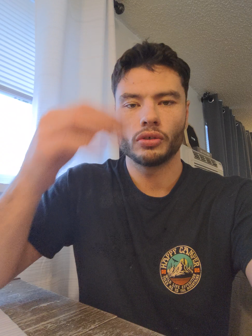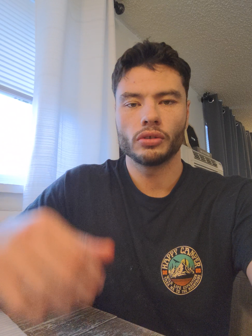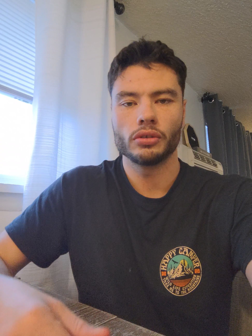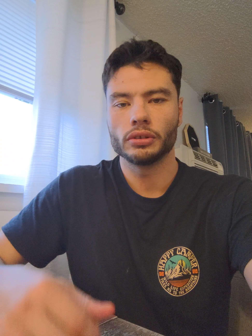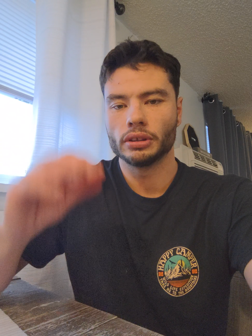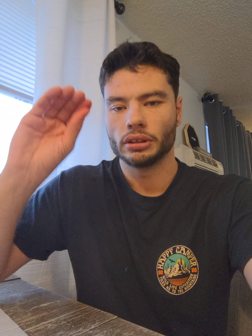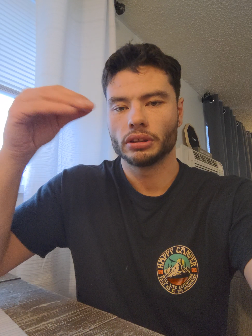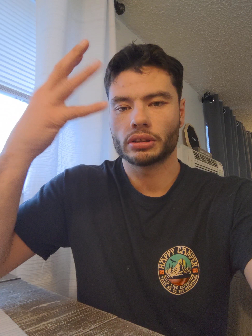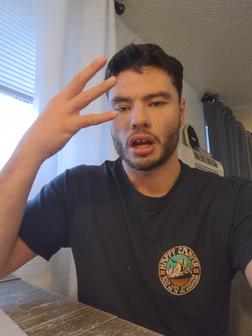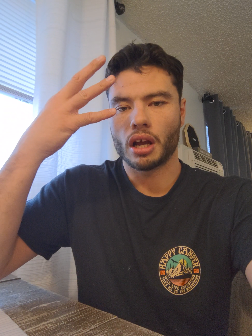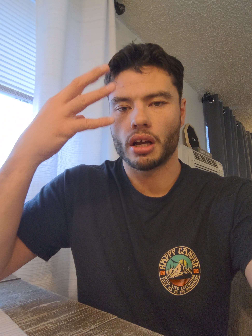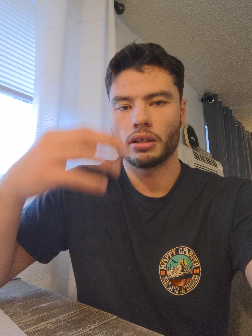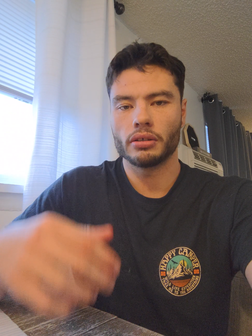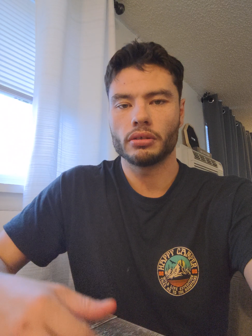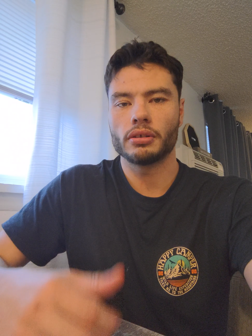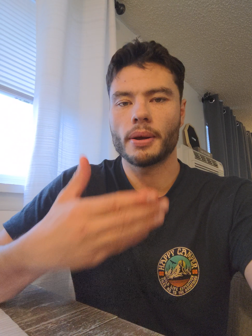sun